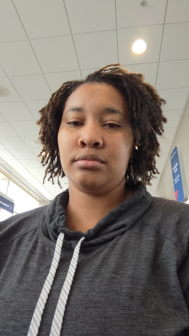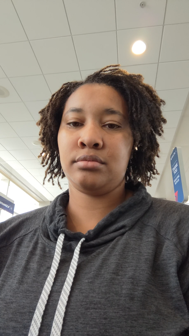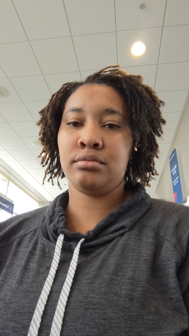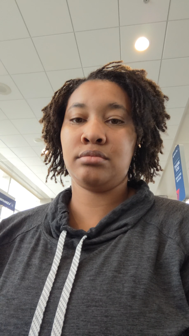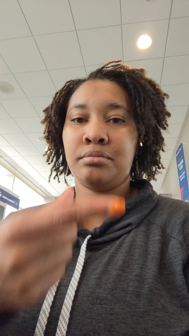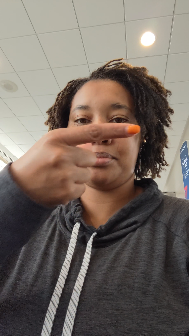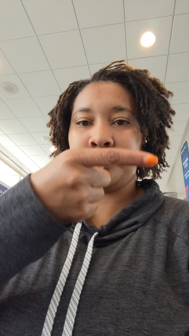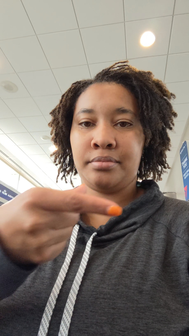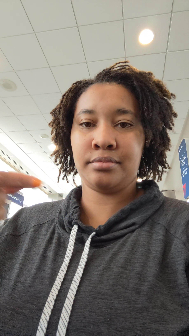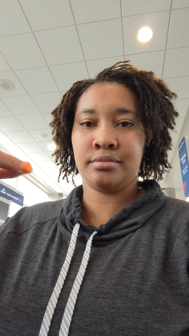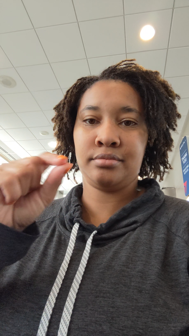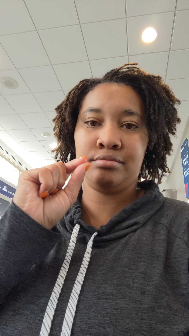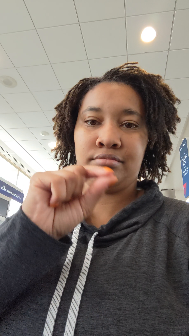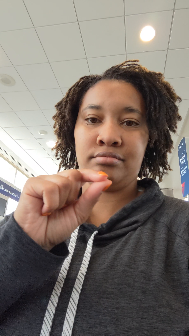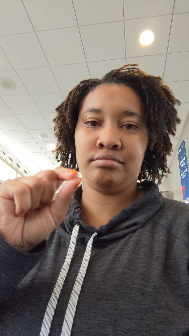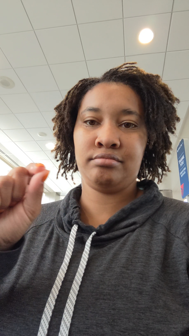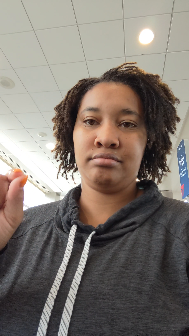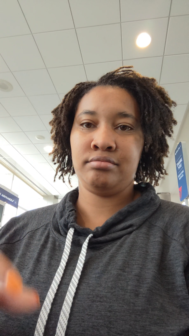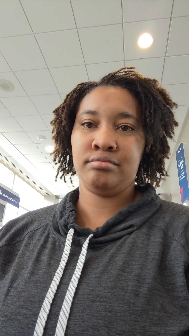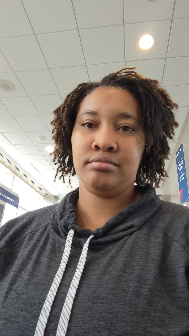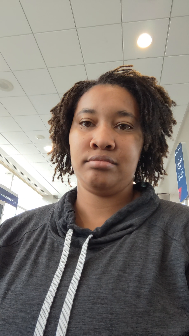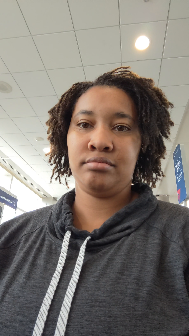peas